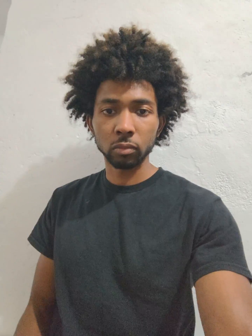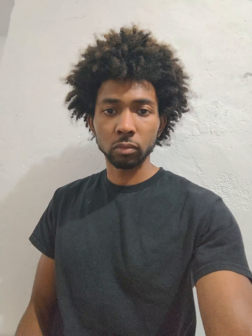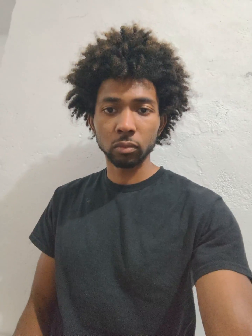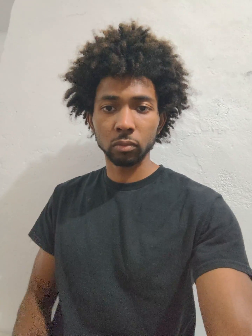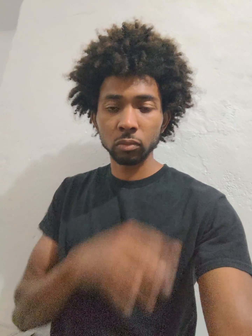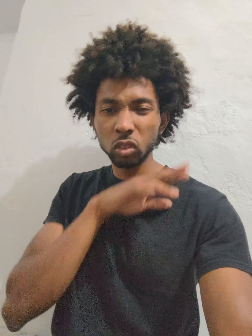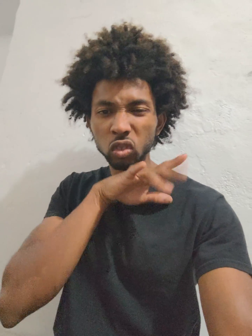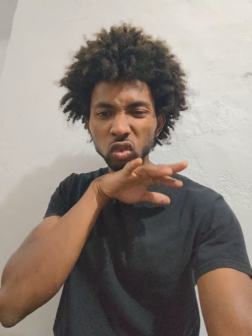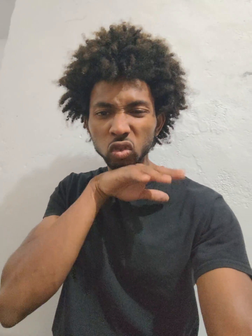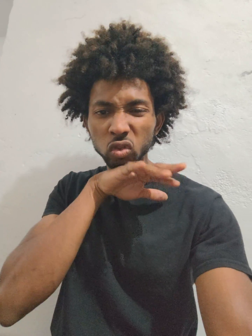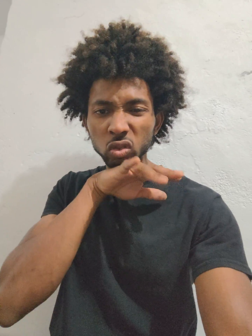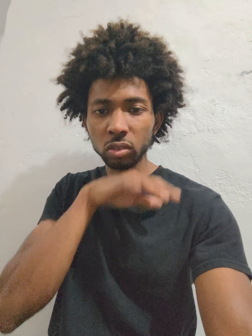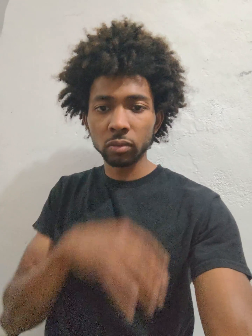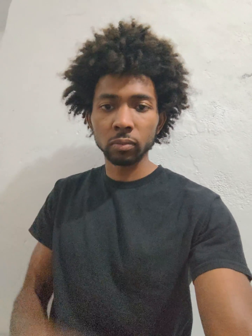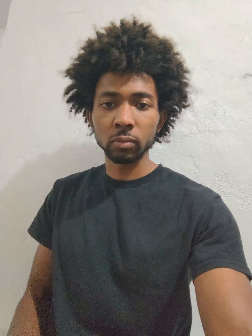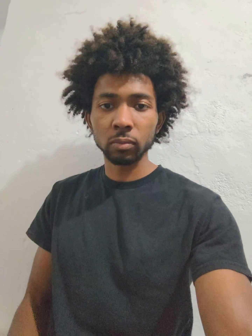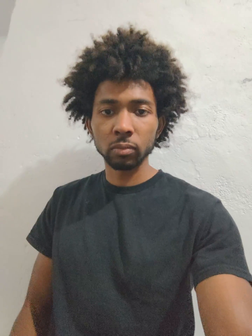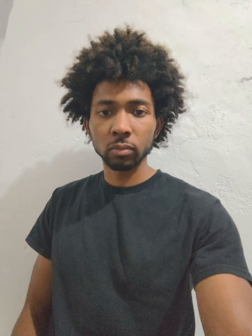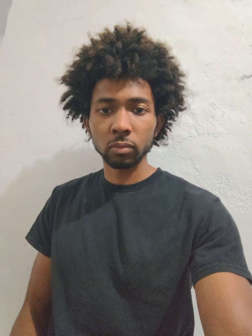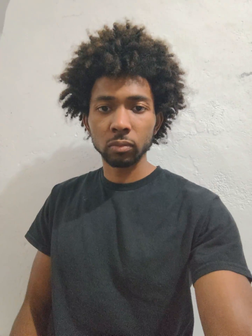naughty